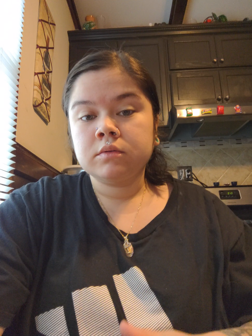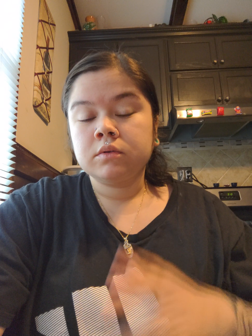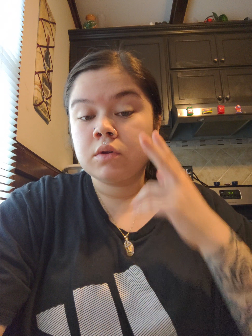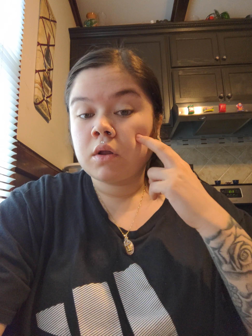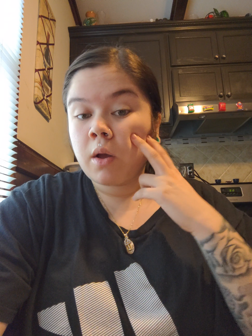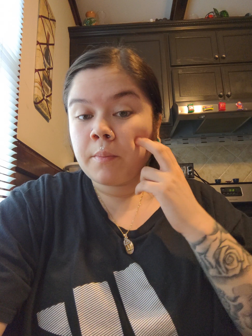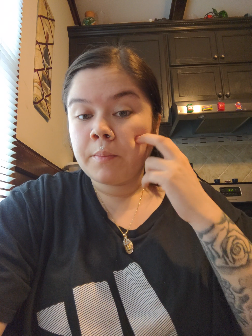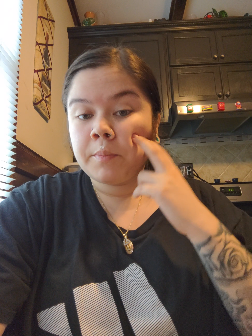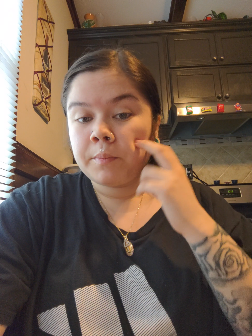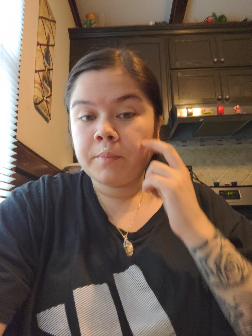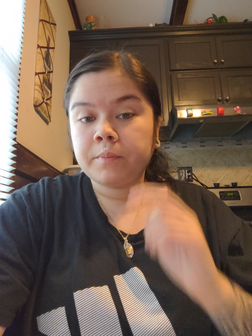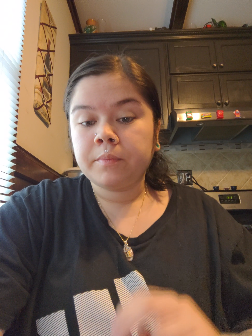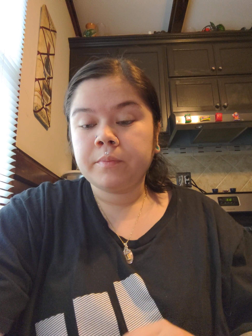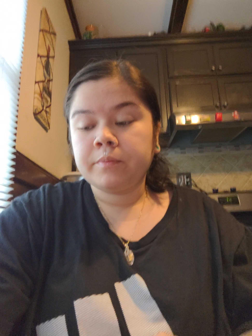gum